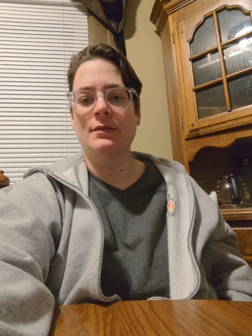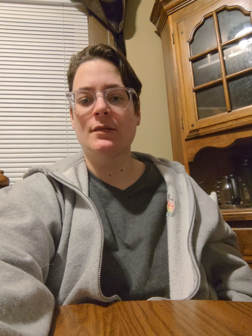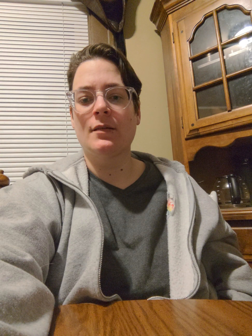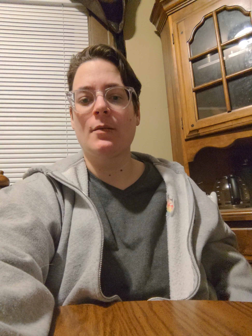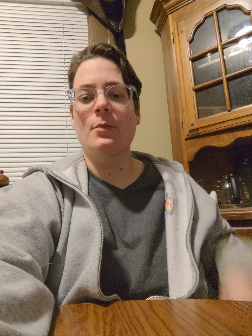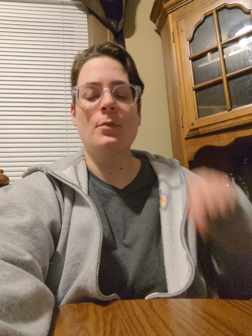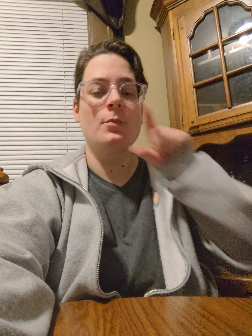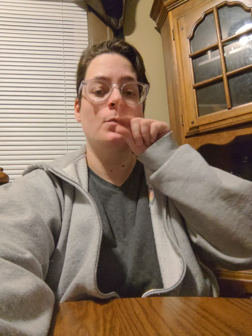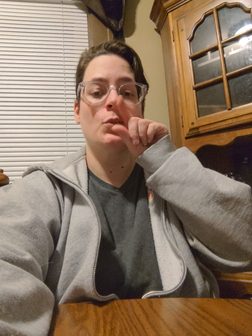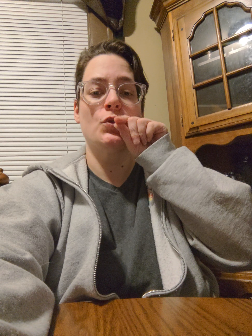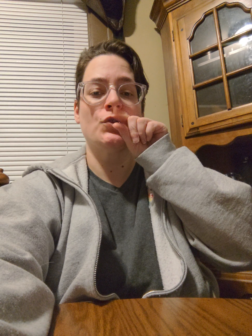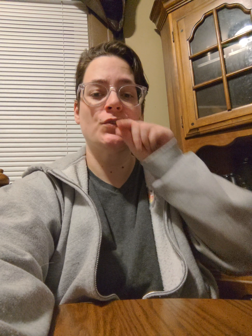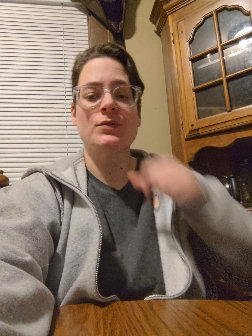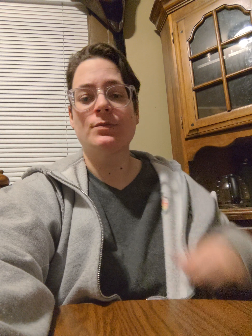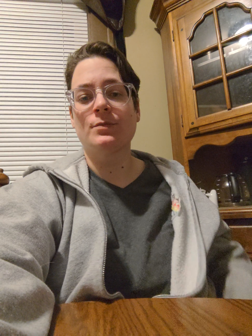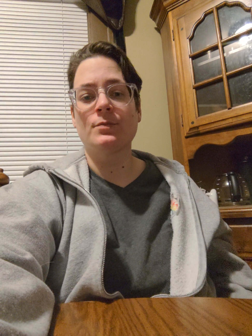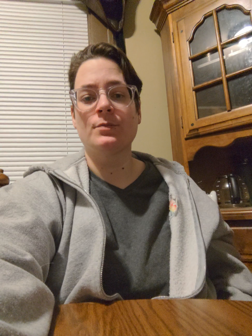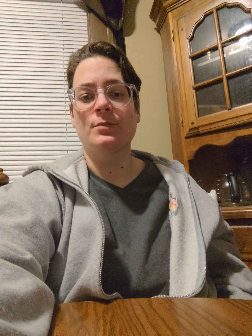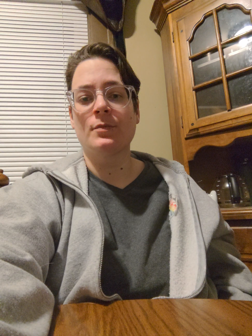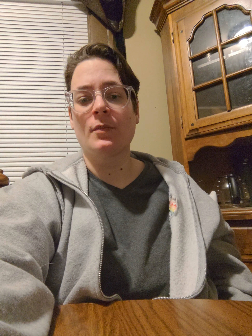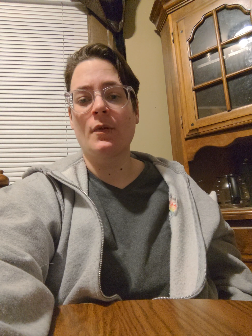bird